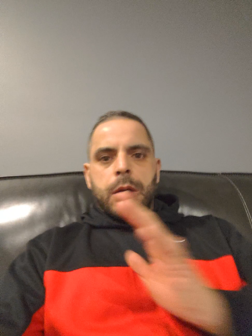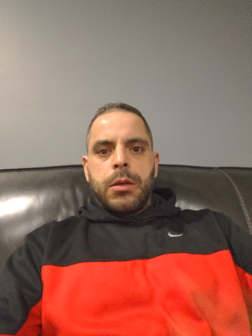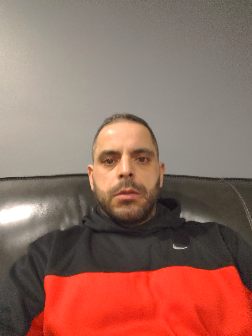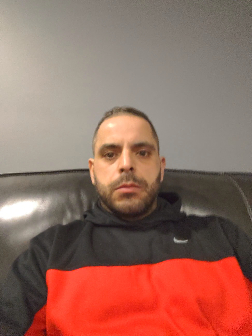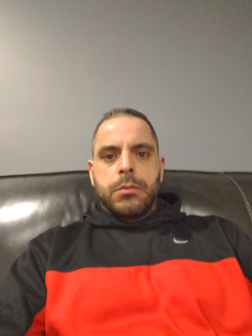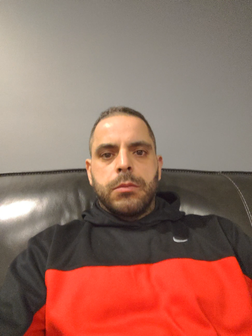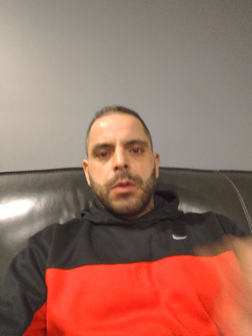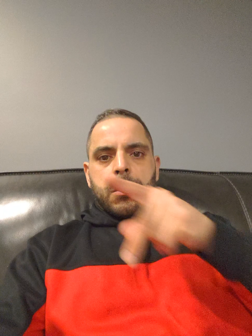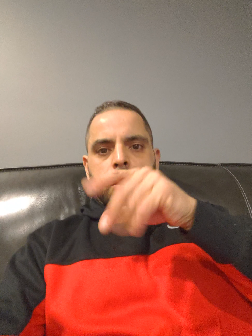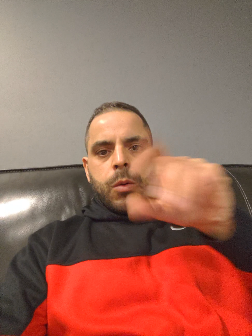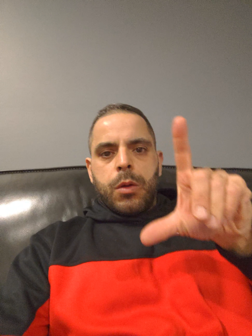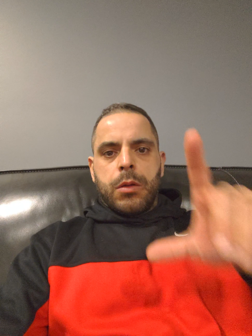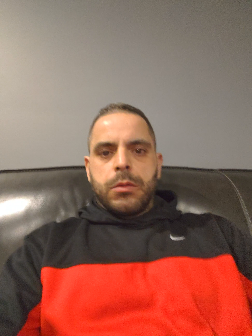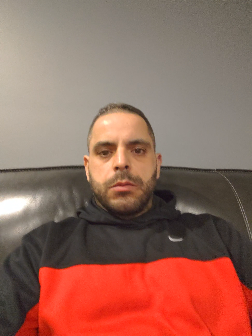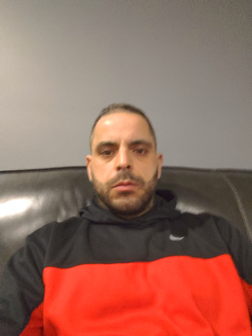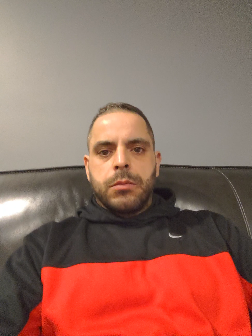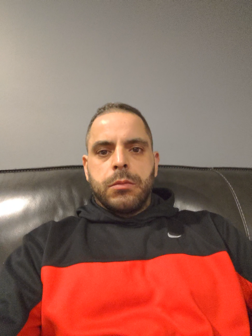pool